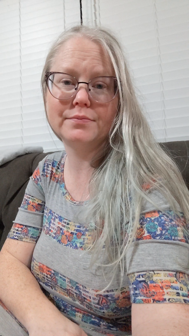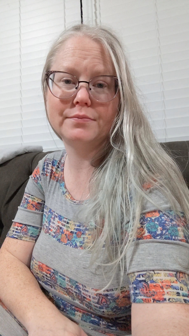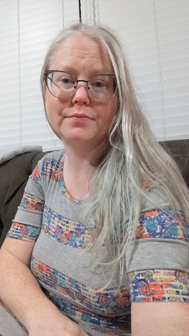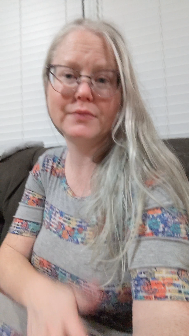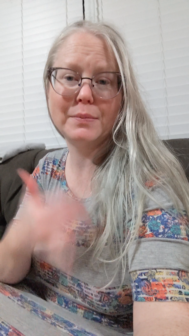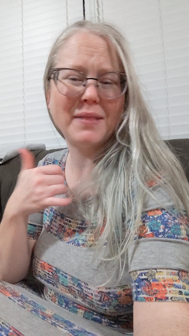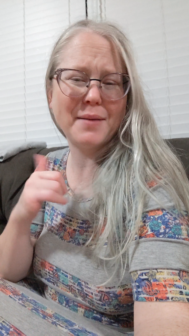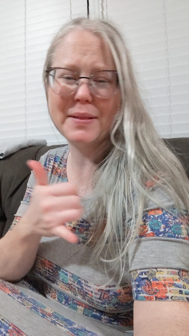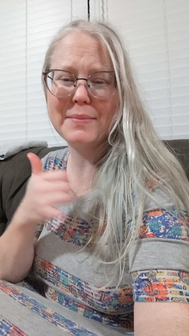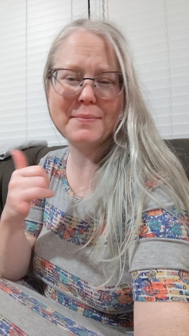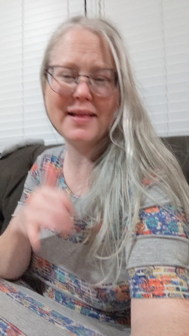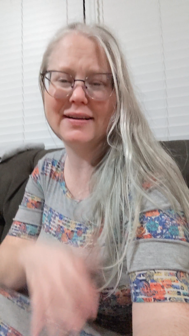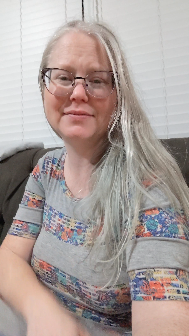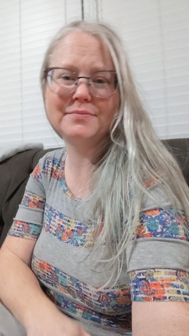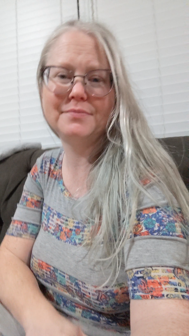play